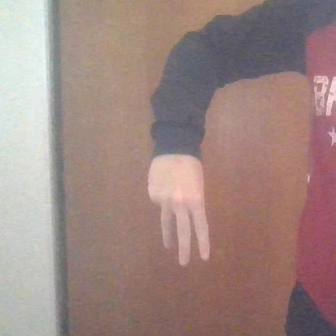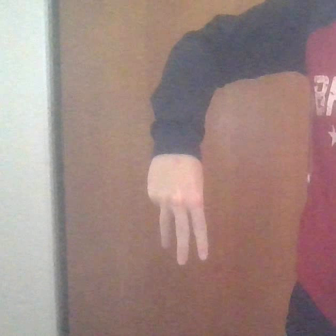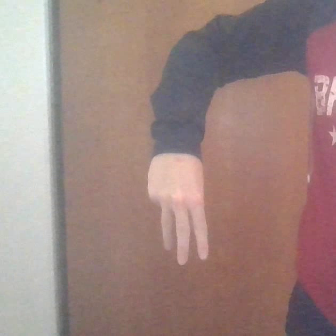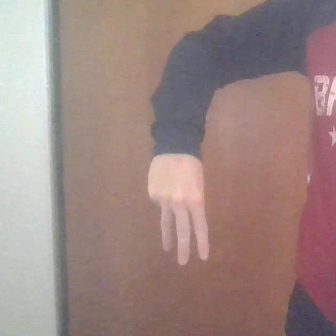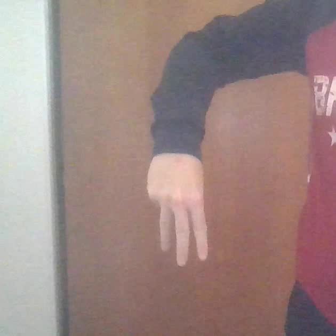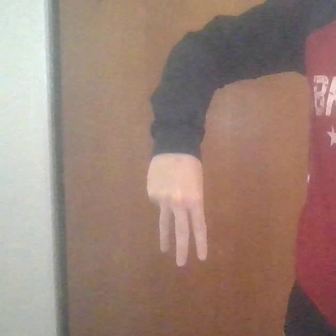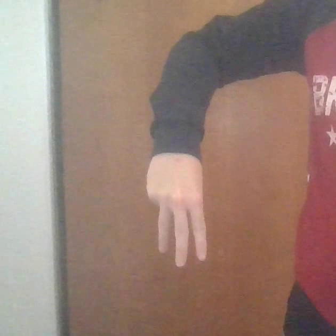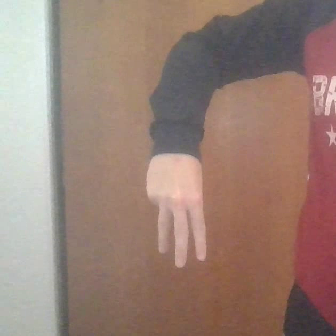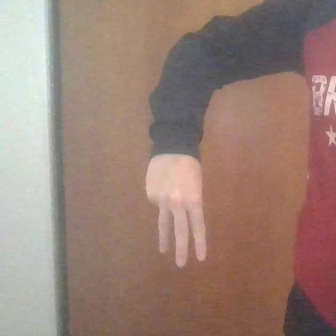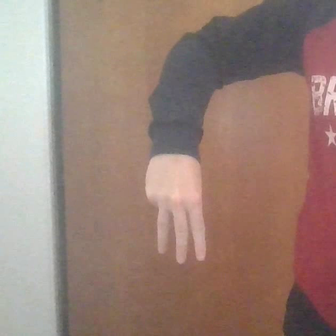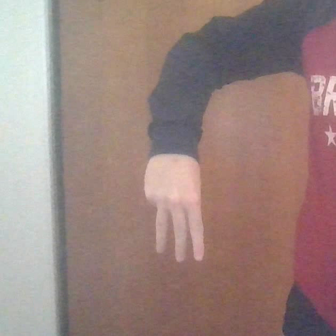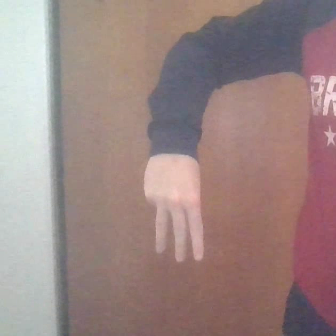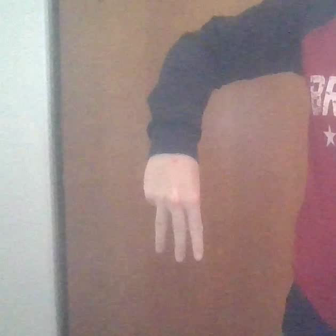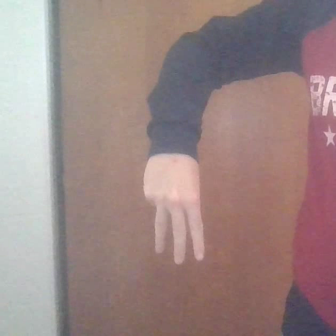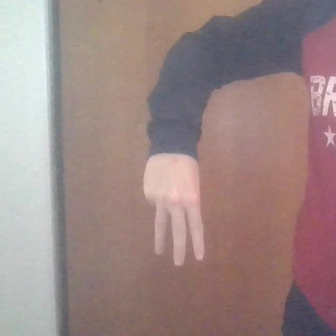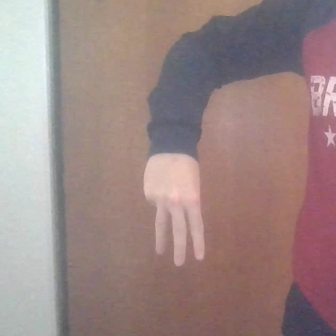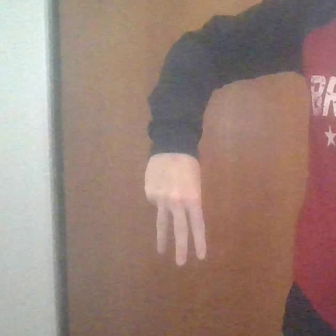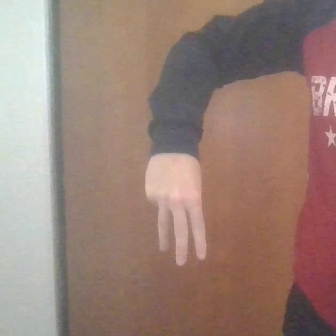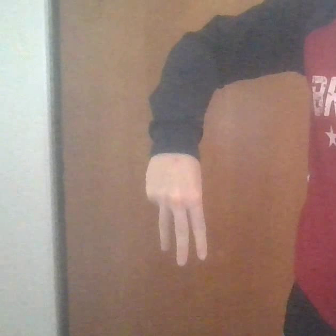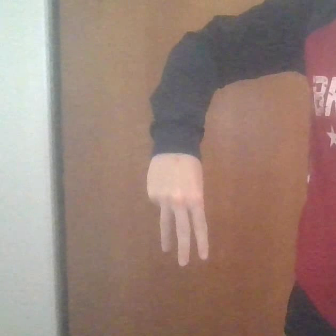М